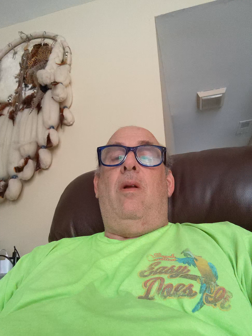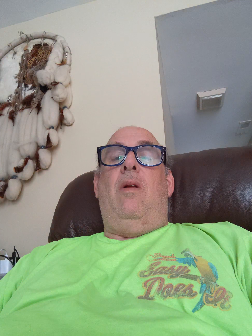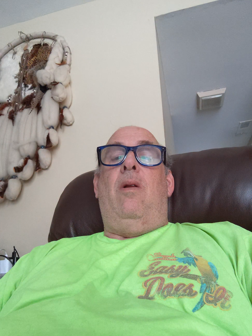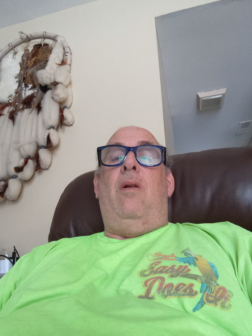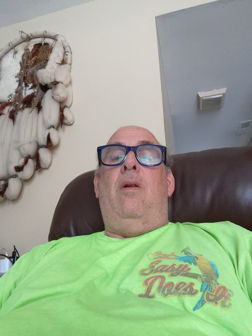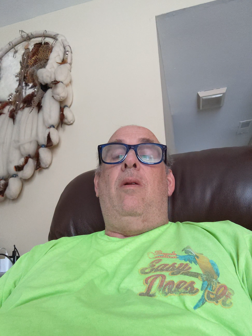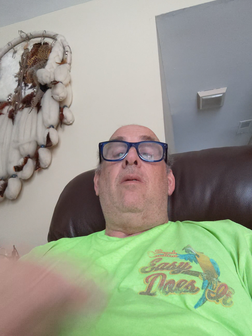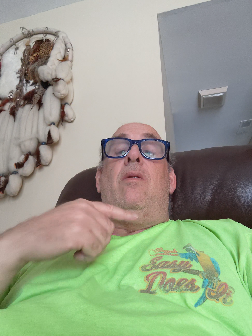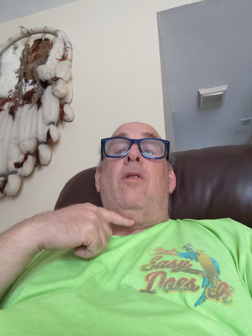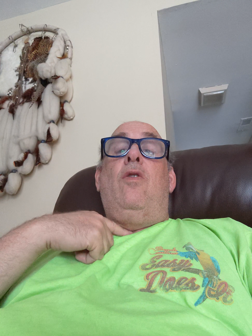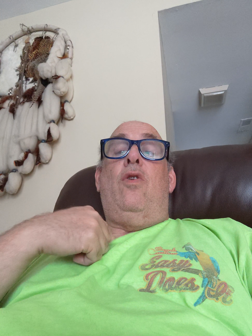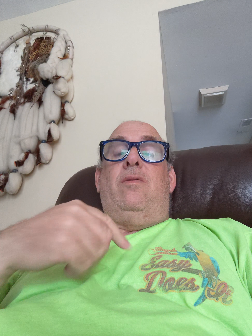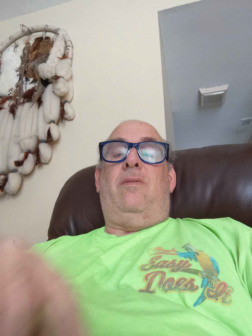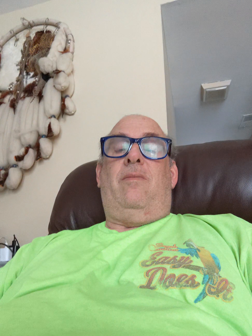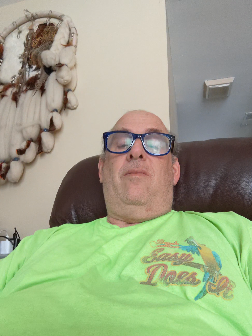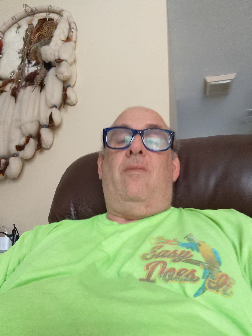thirsty